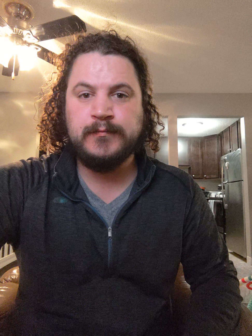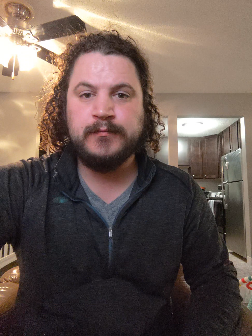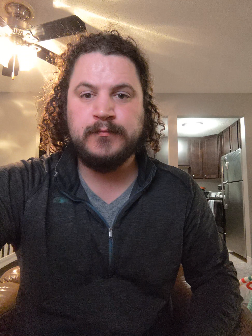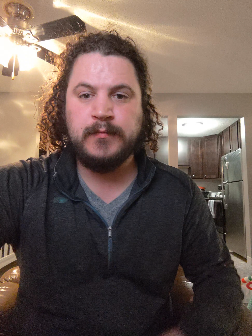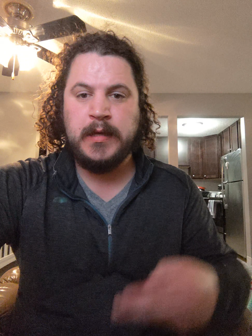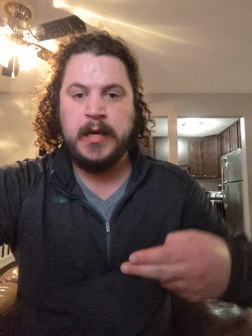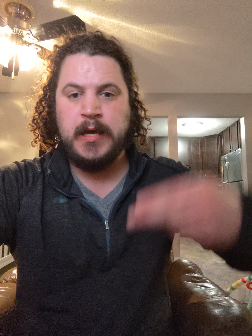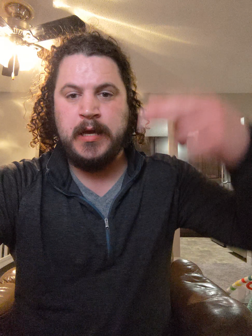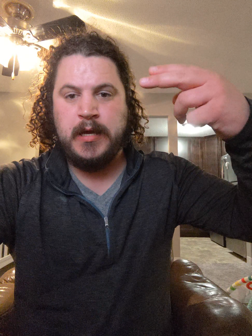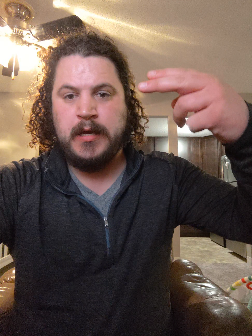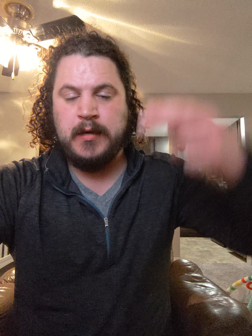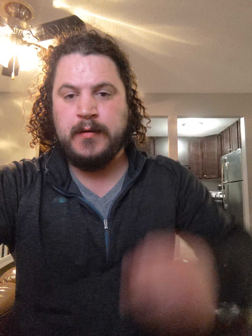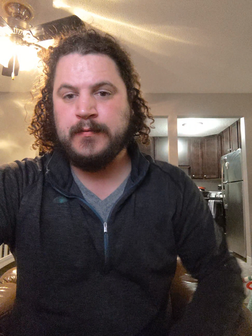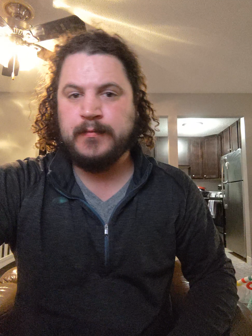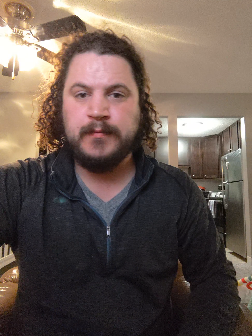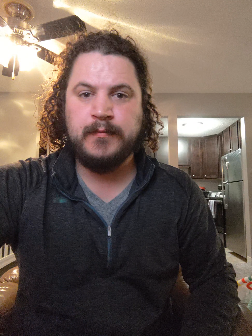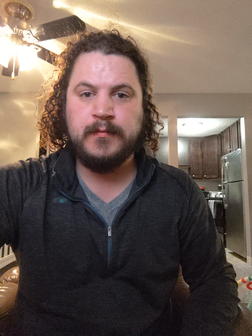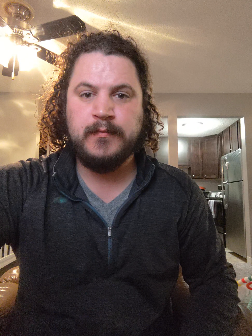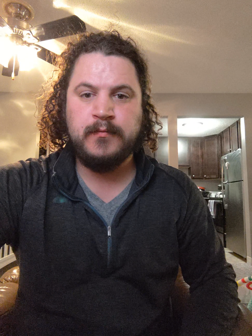high